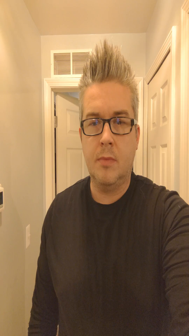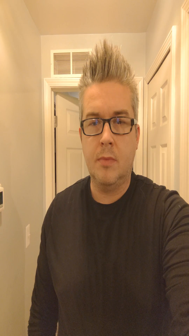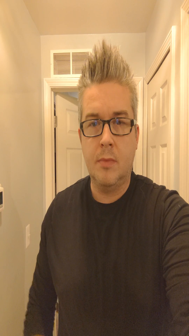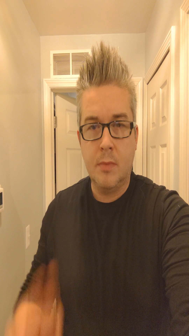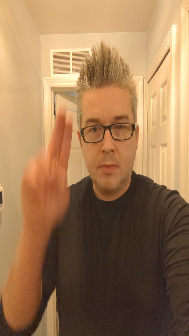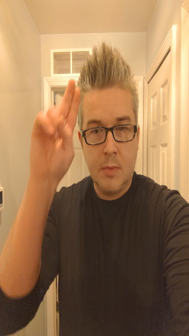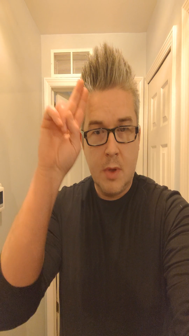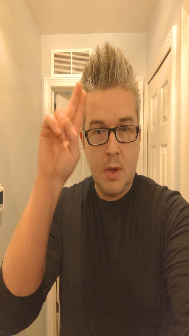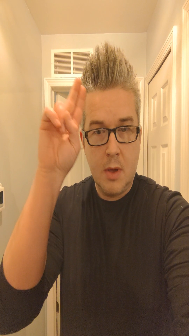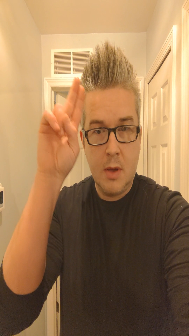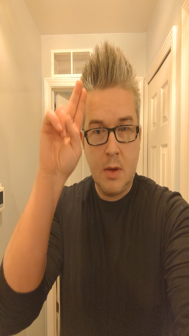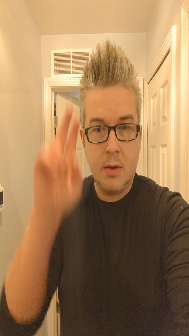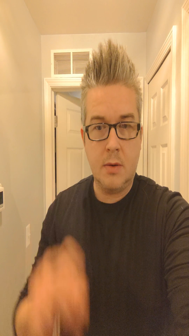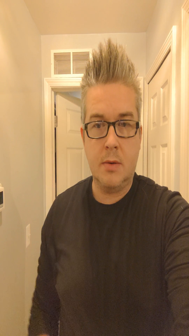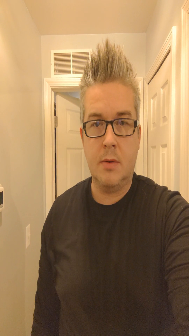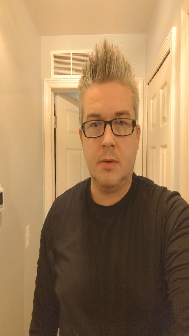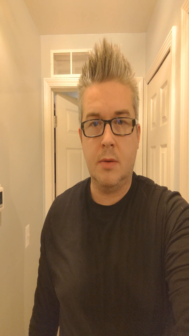uncle